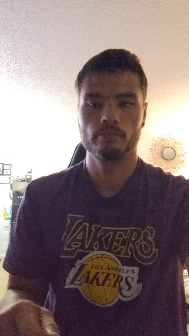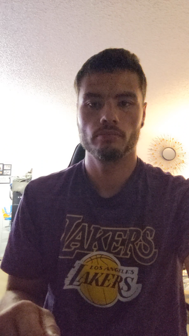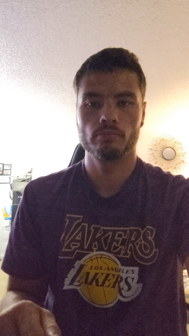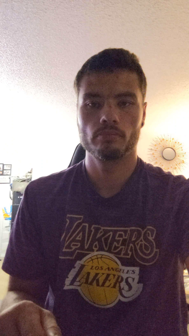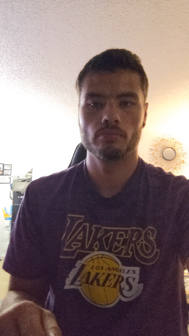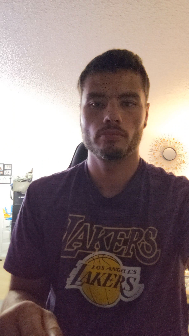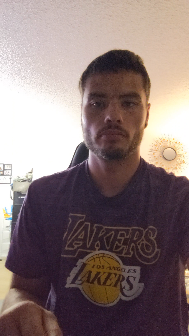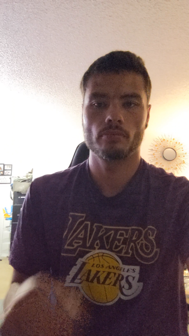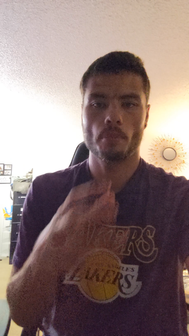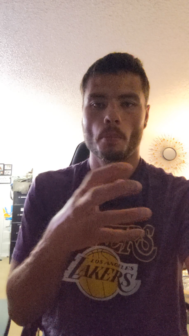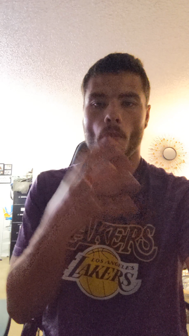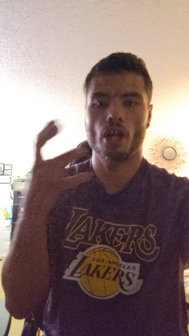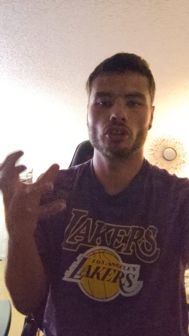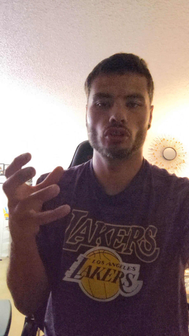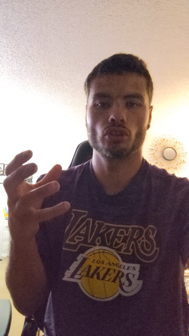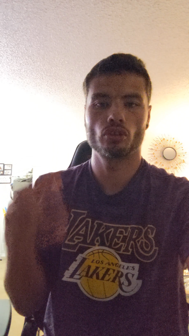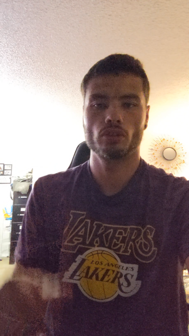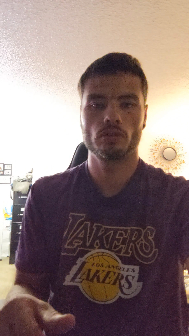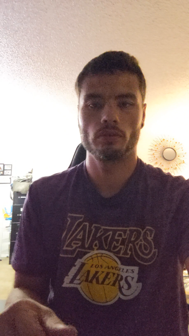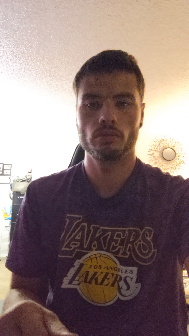much